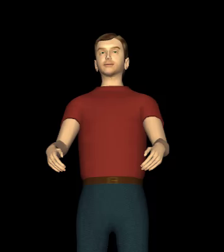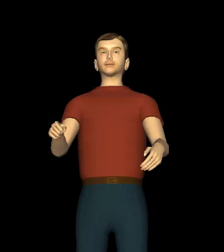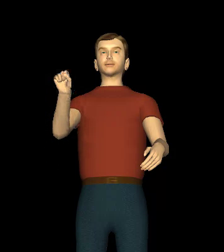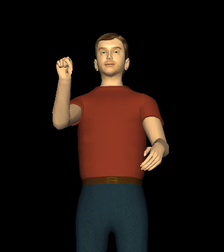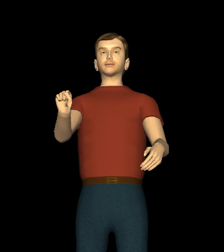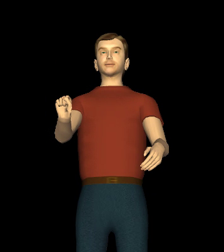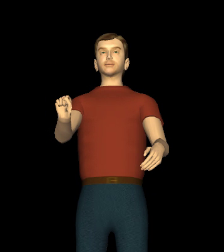جنوب